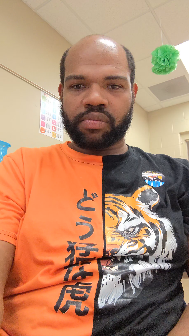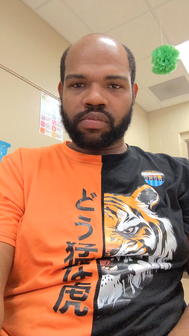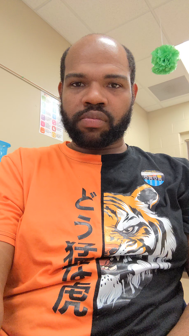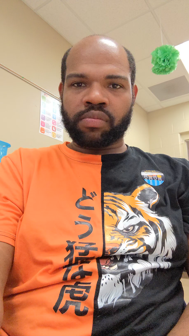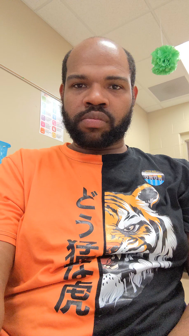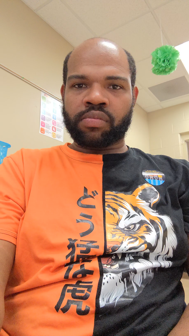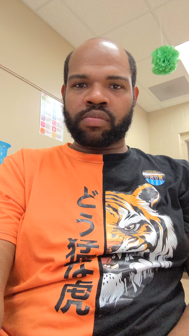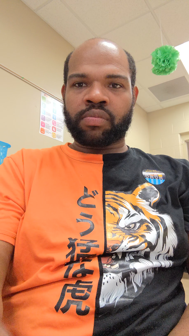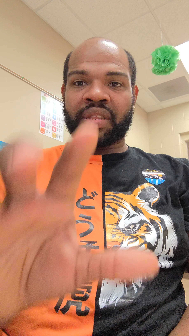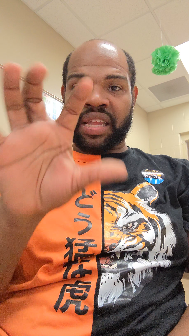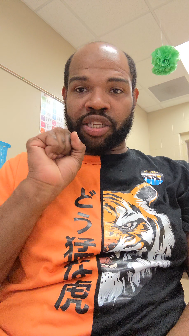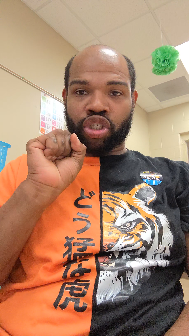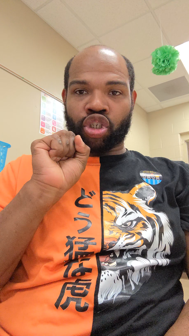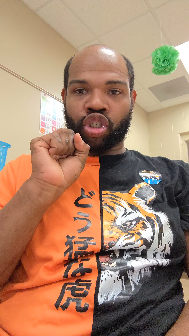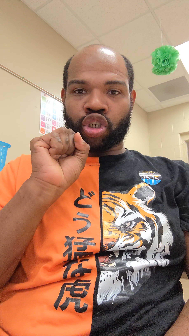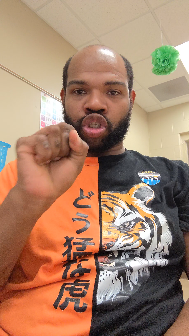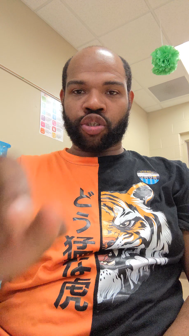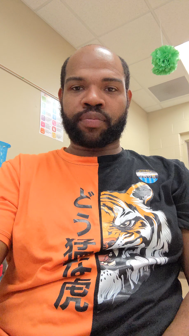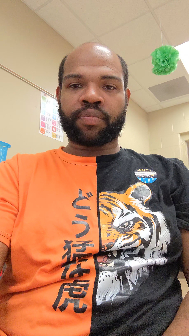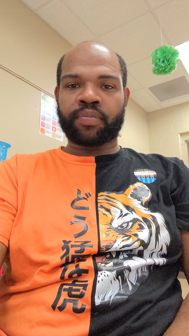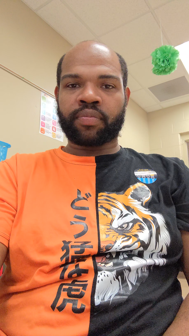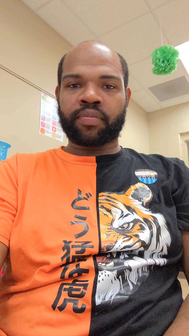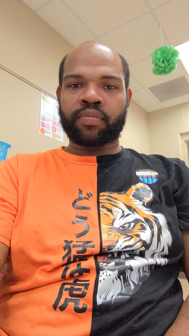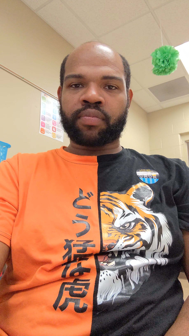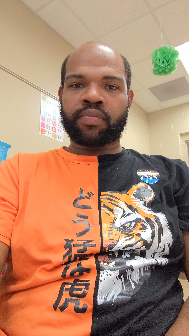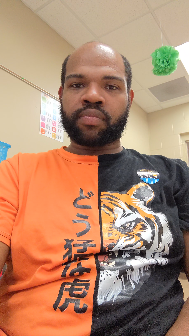catch